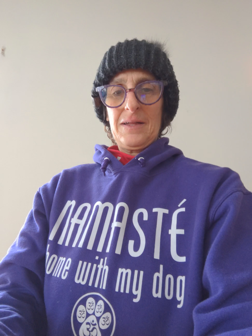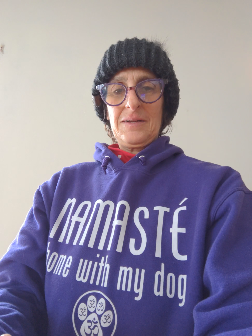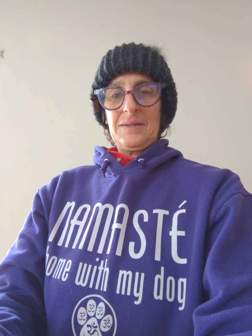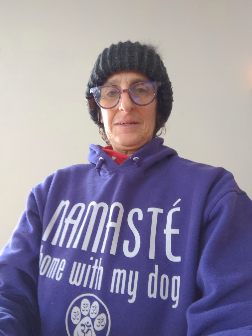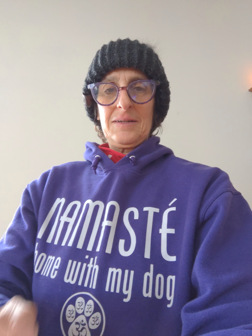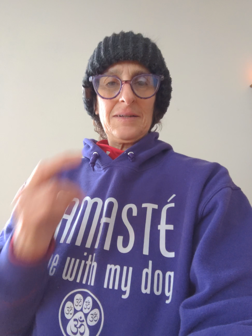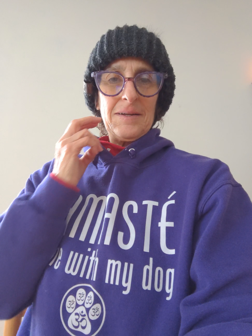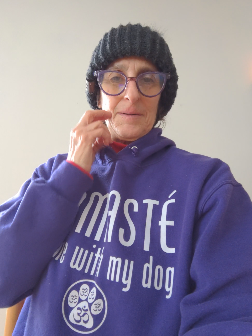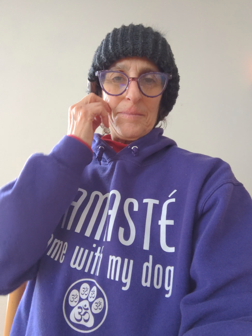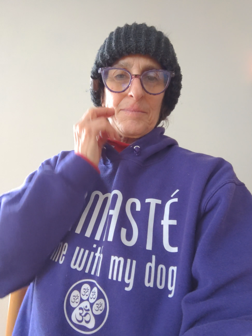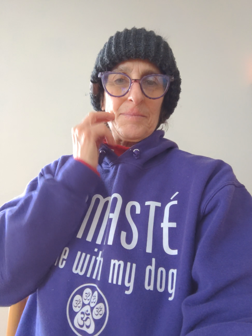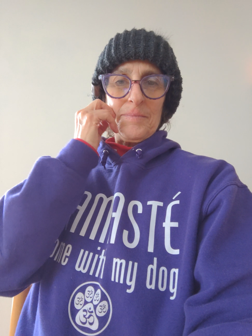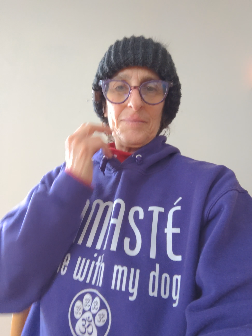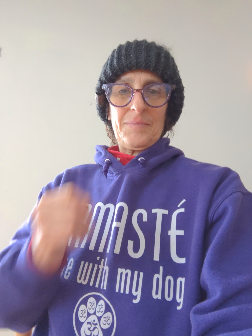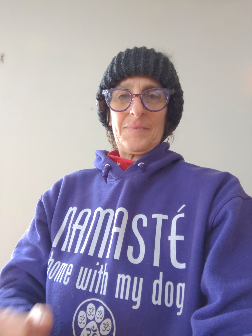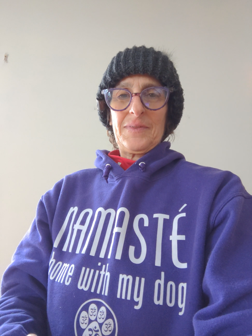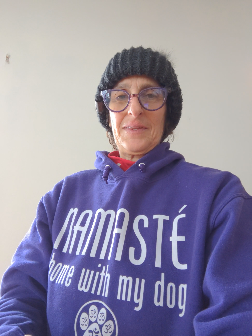gum